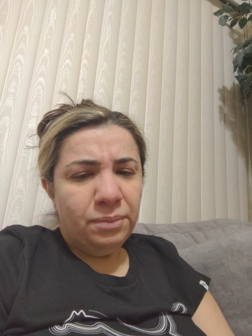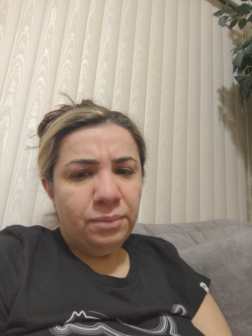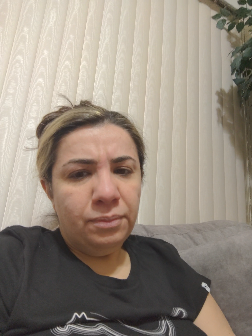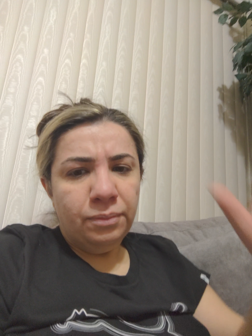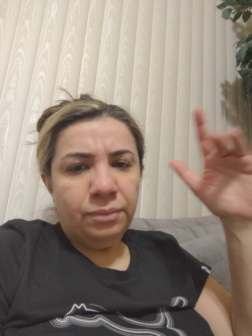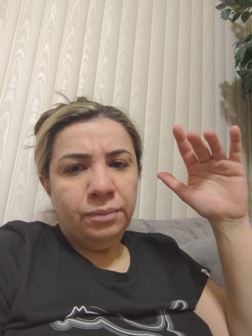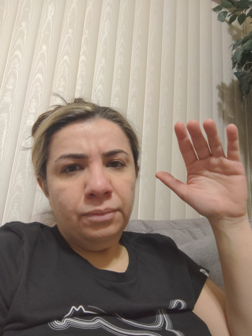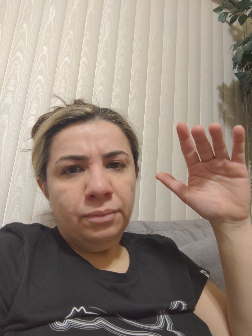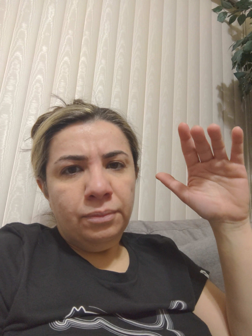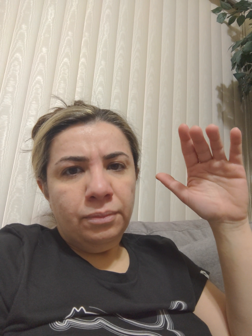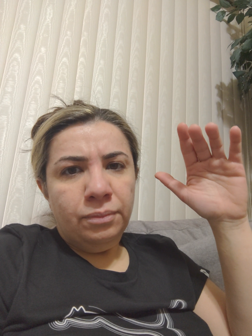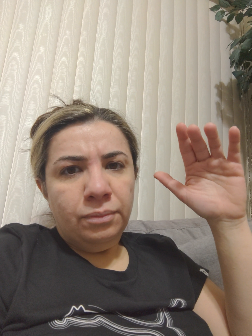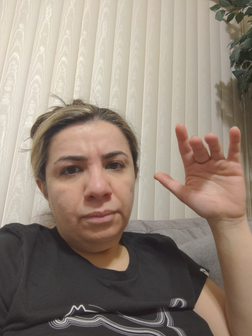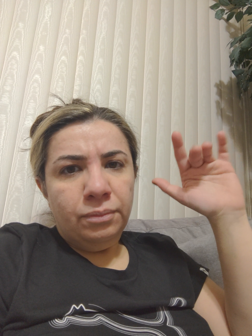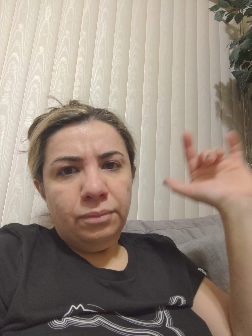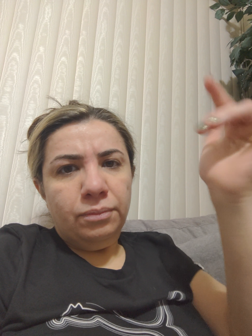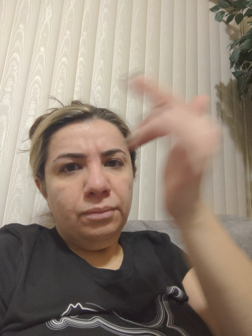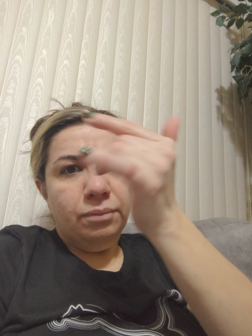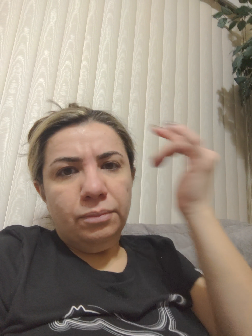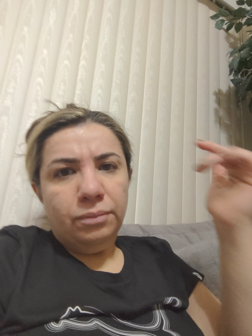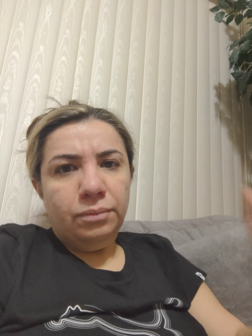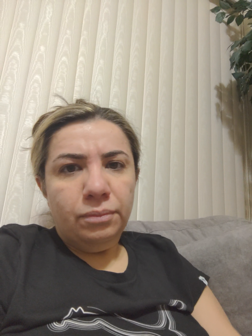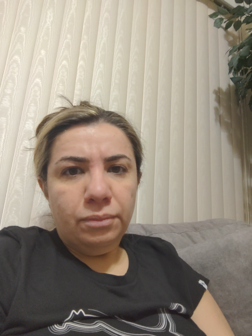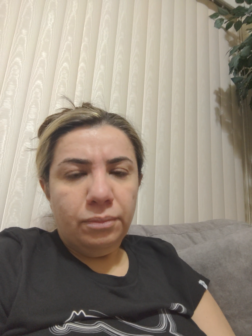airplane